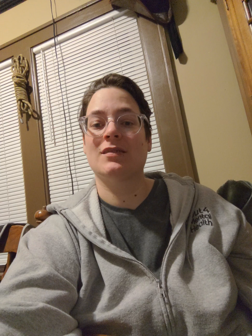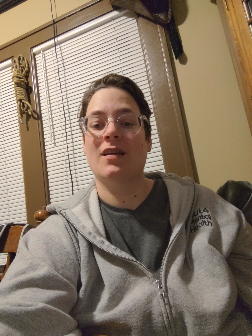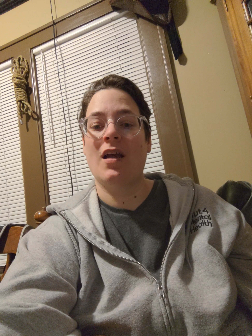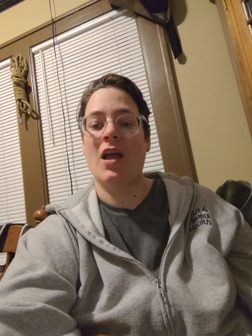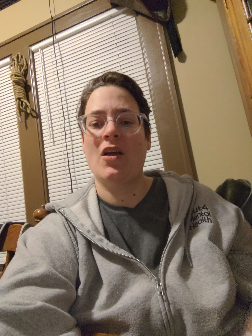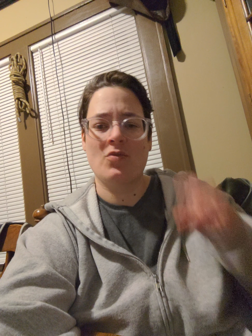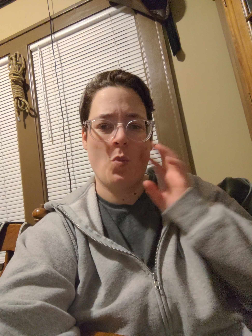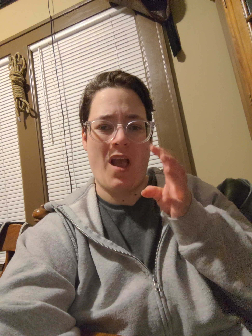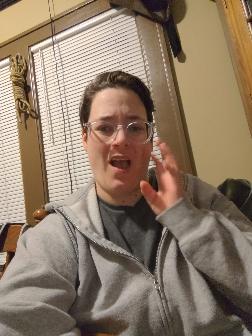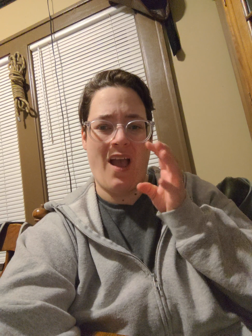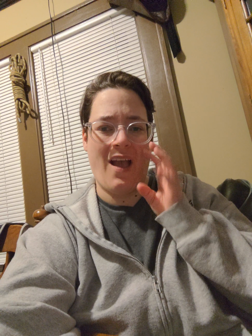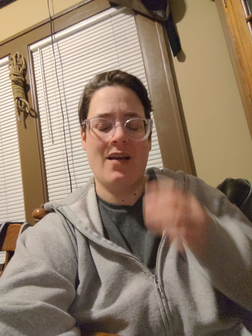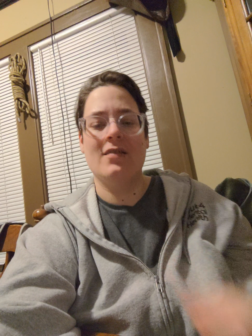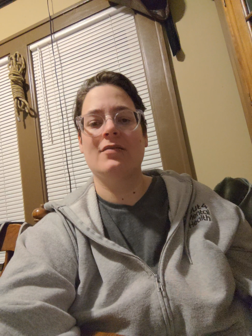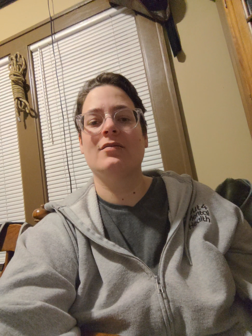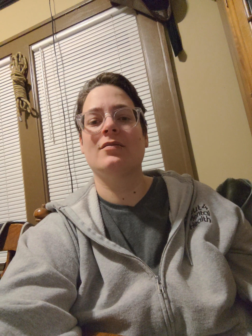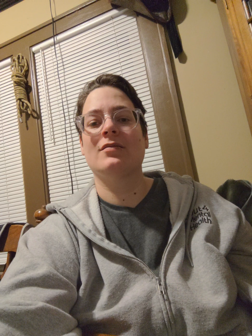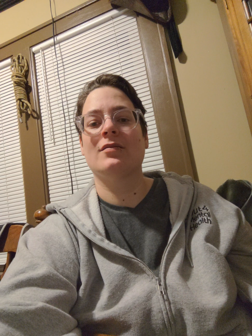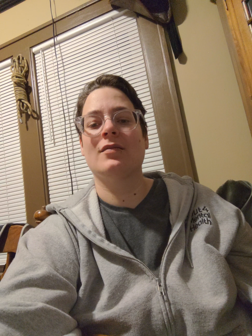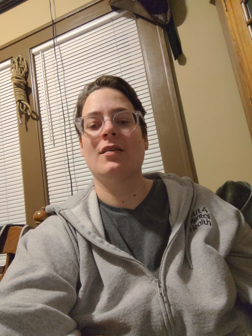cry